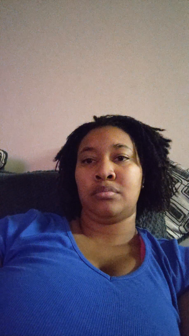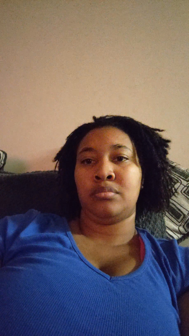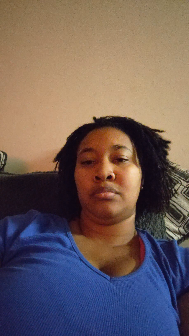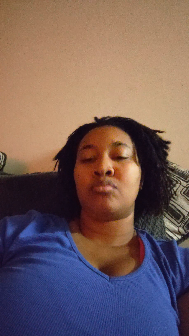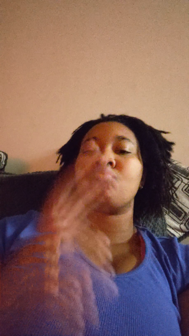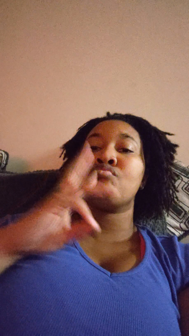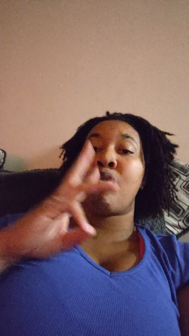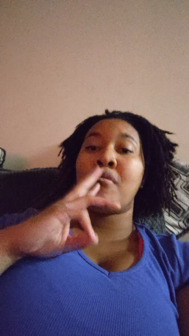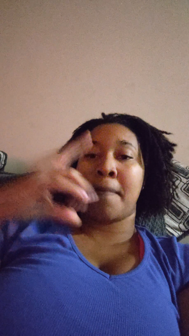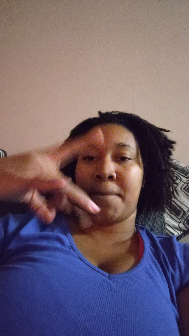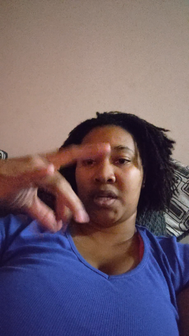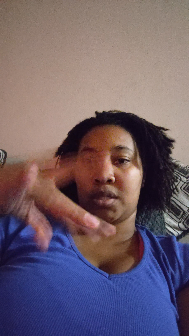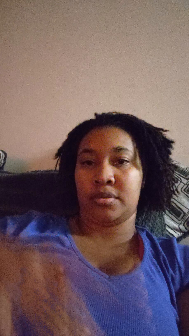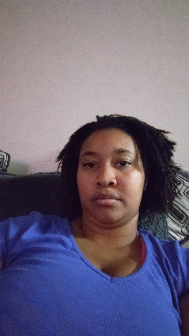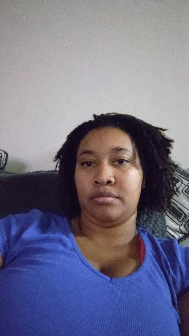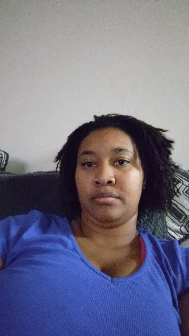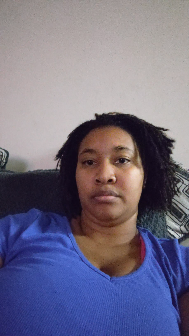melon